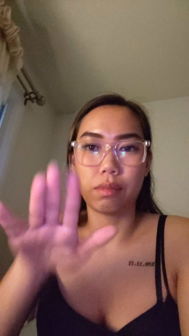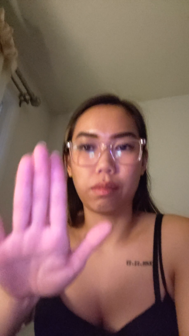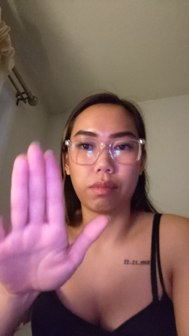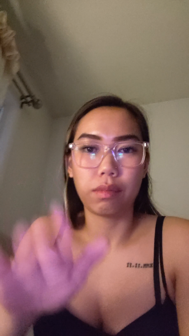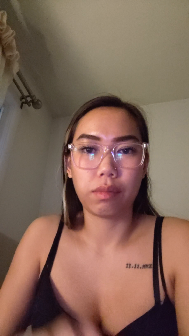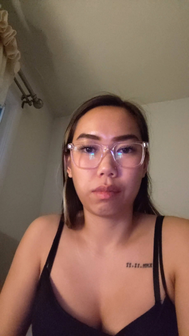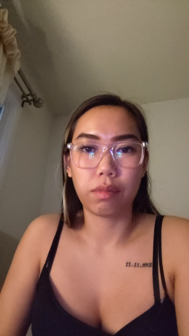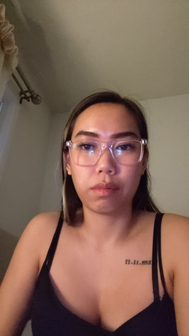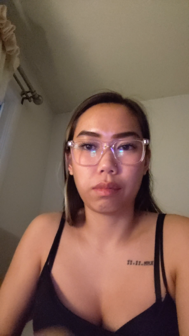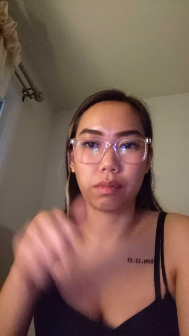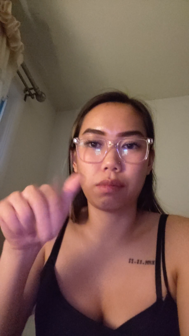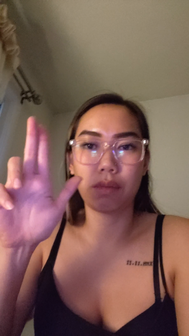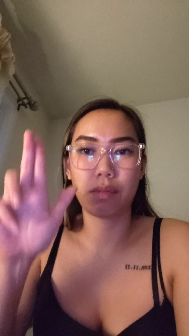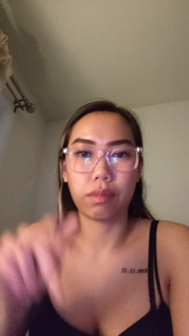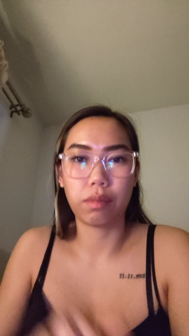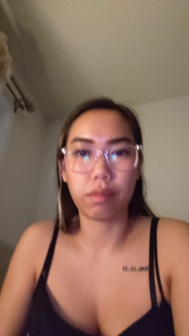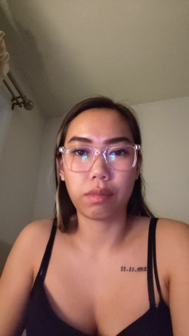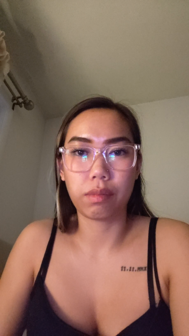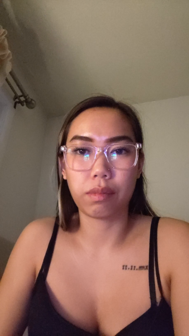lick